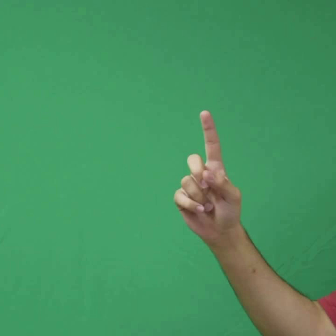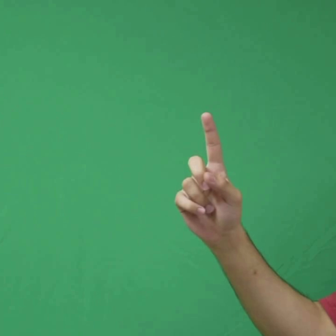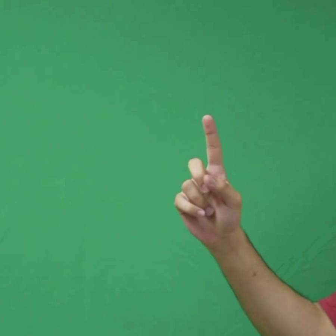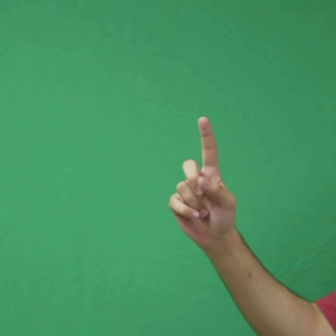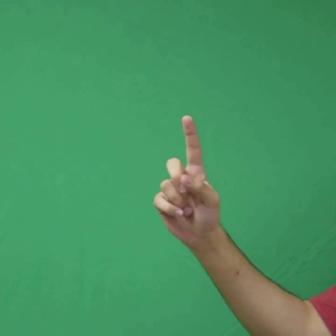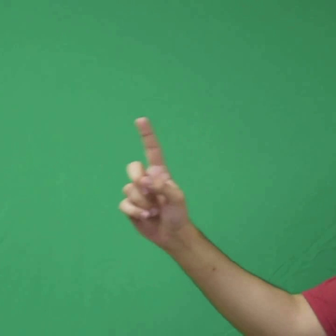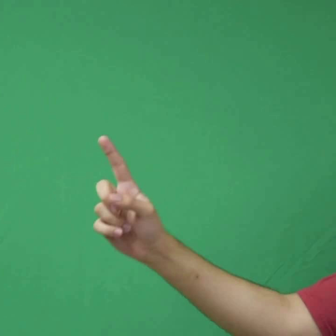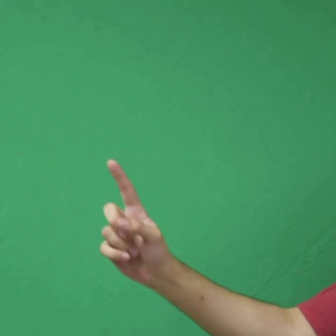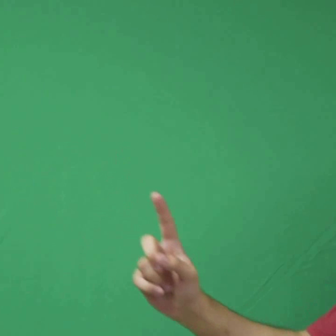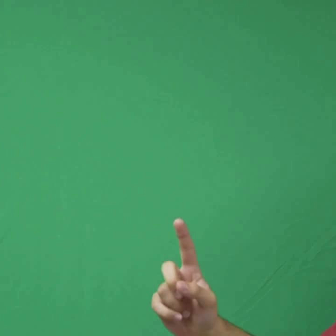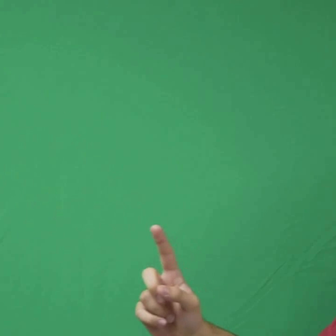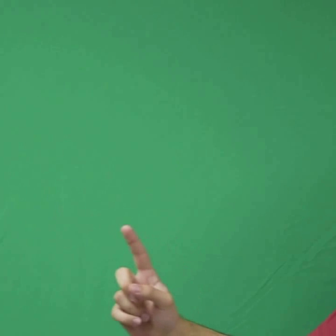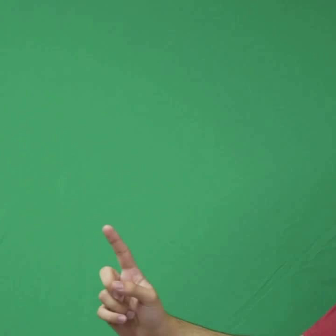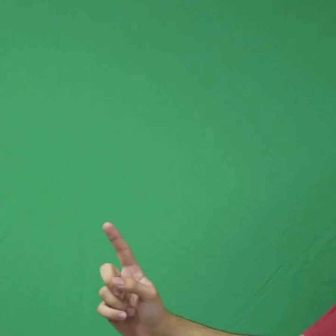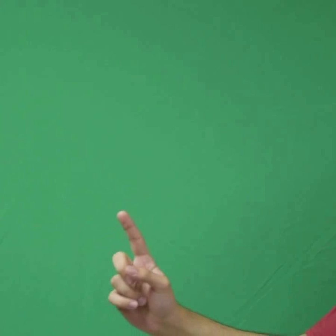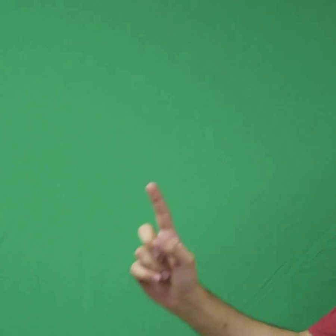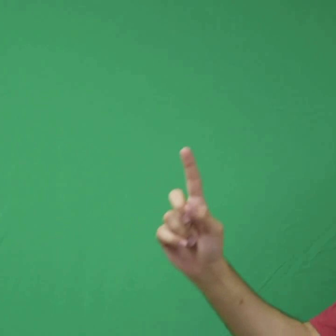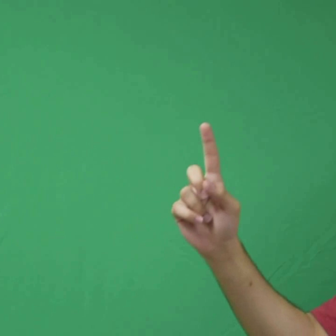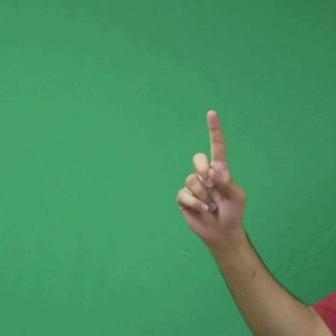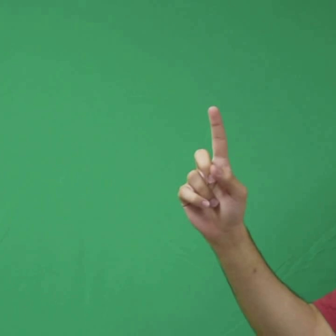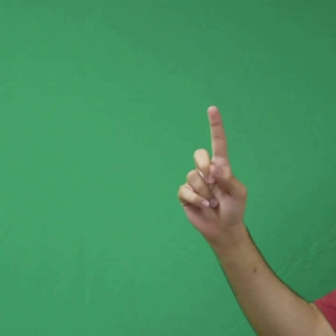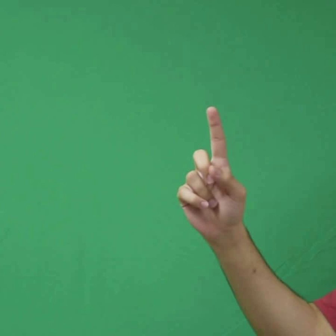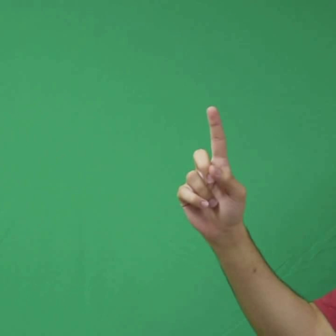Z